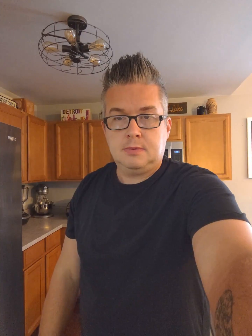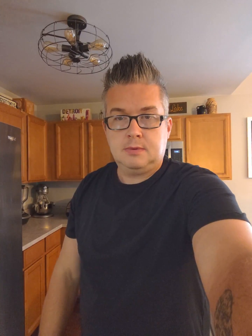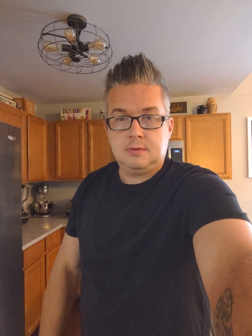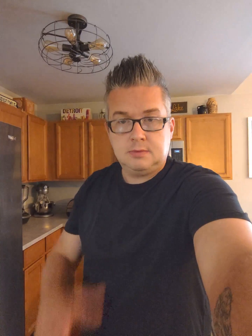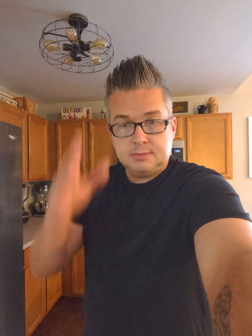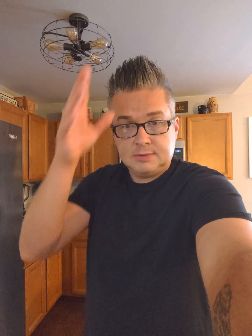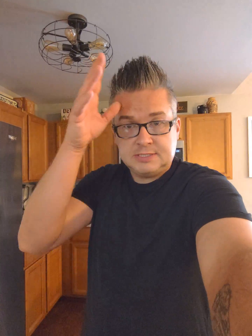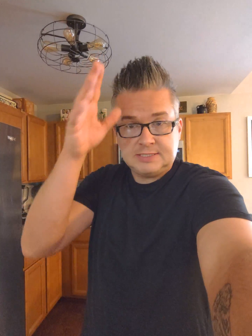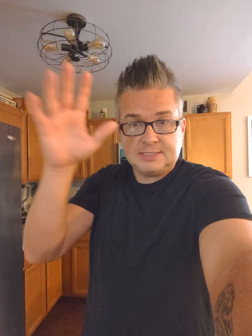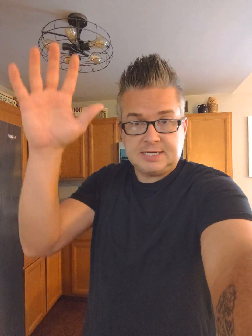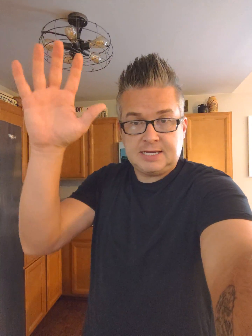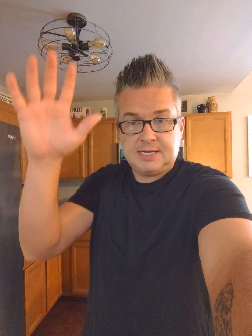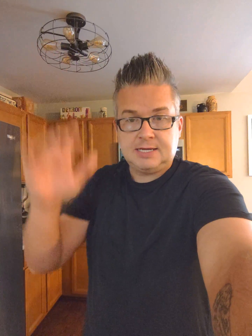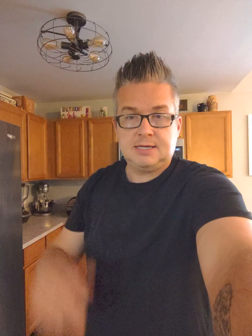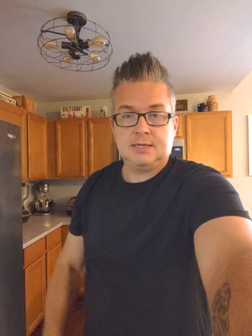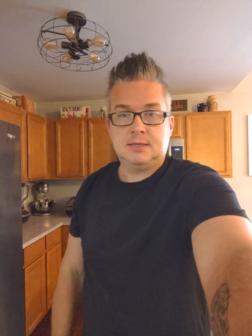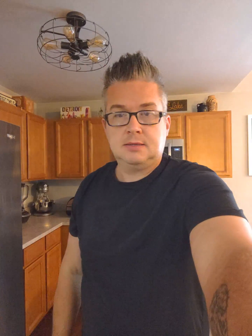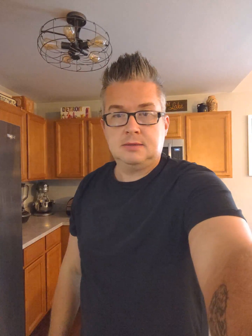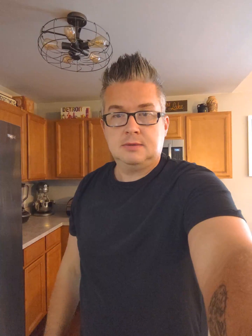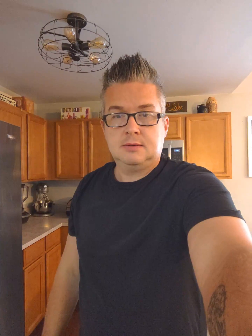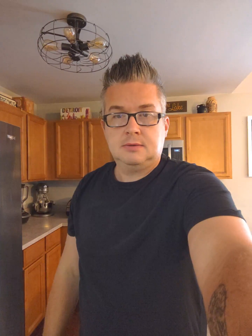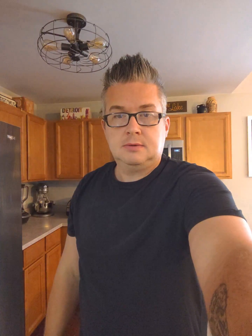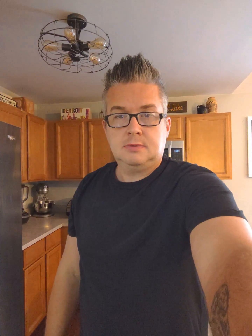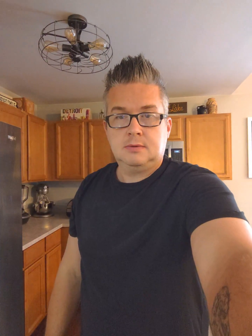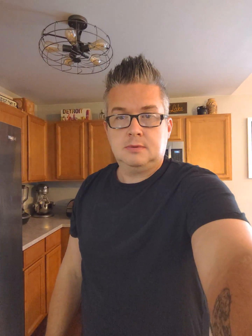deer